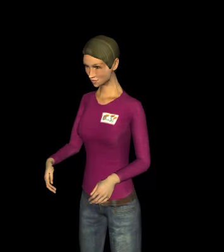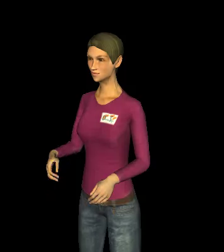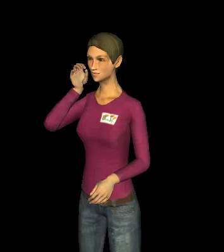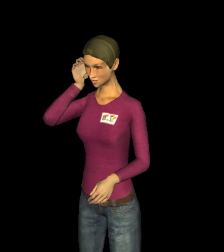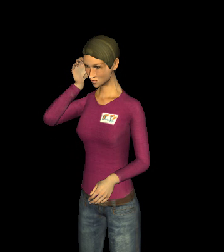يستمع